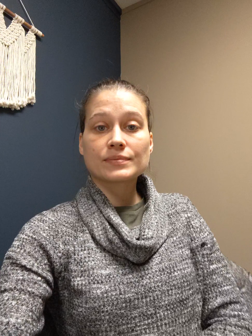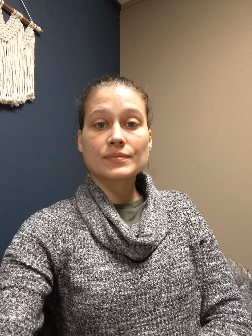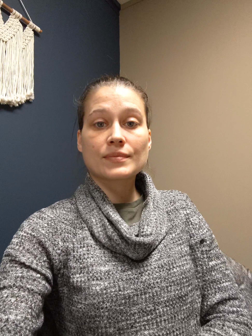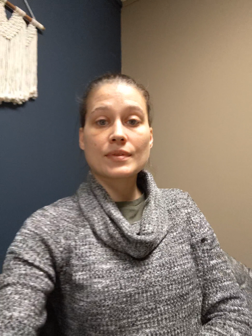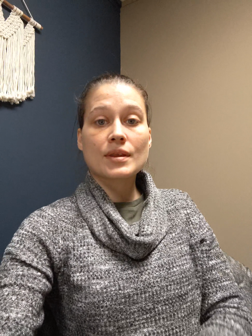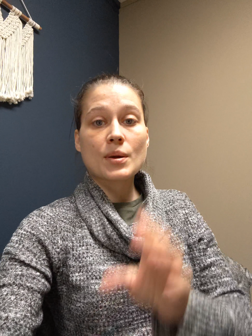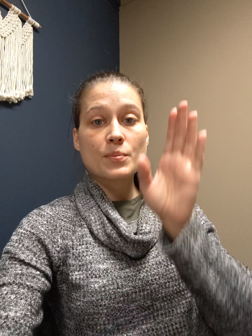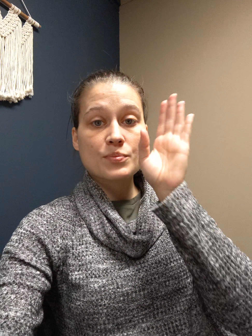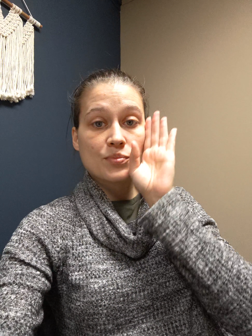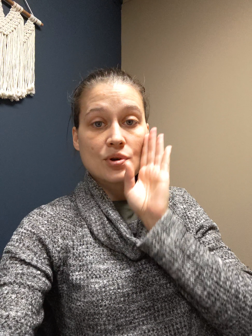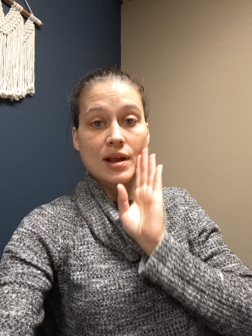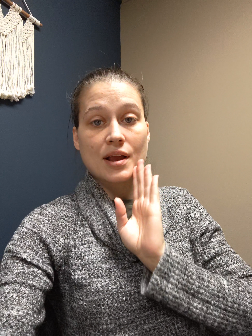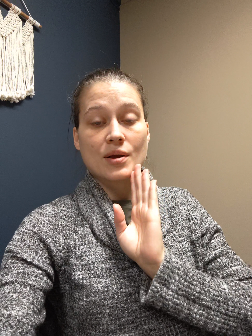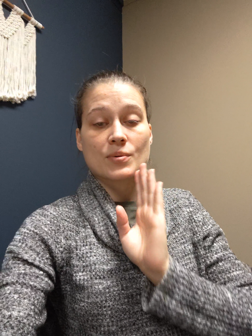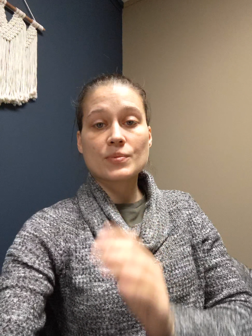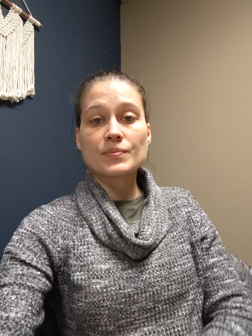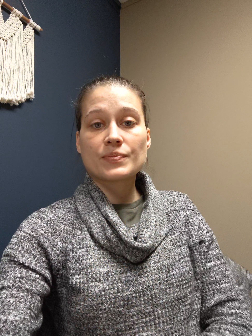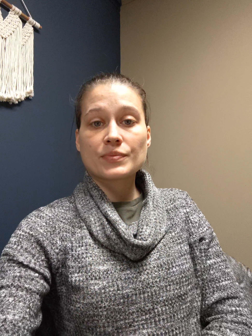brown